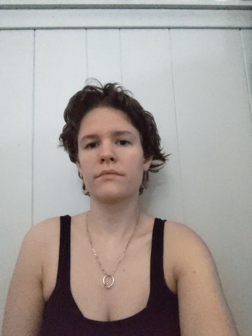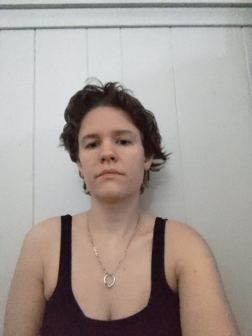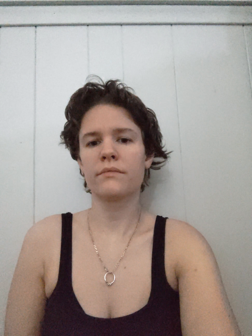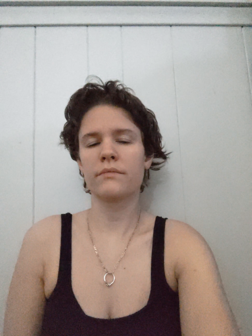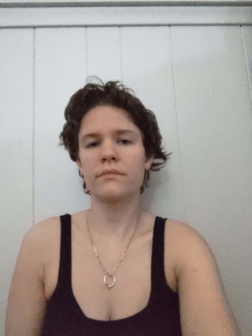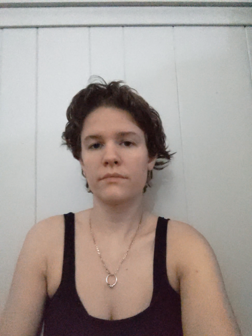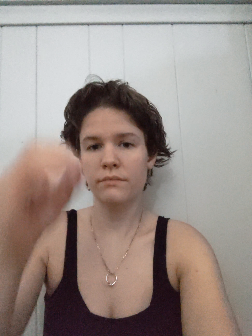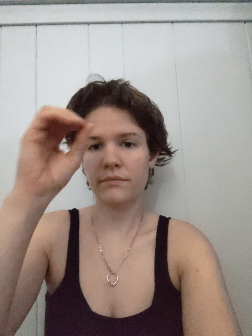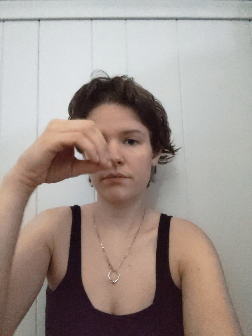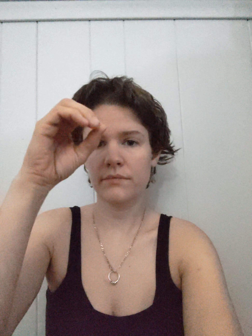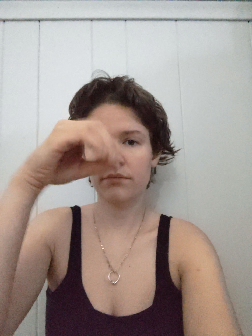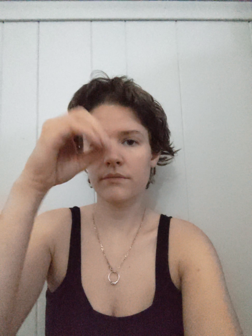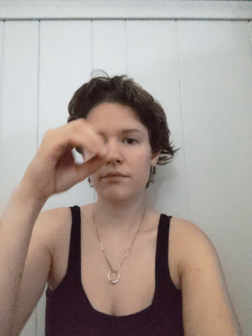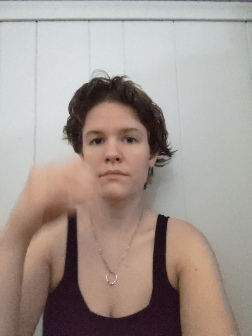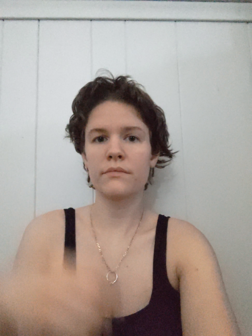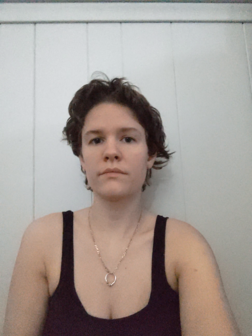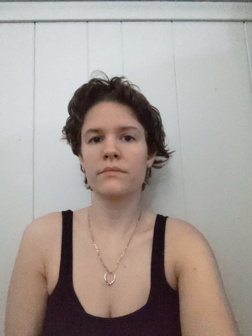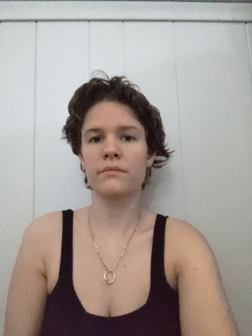owl